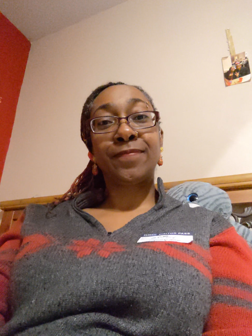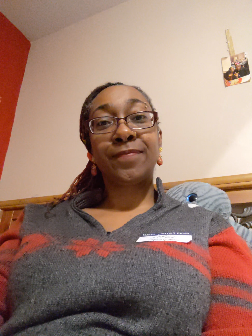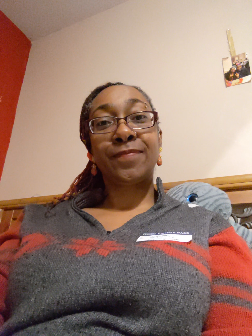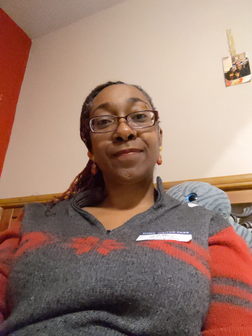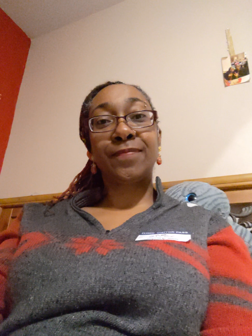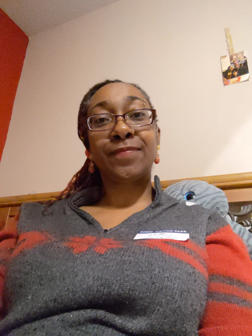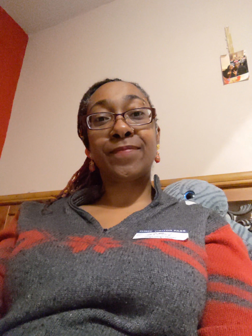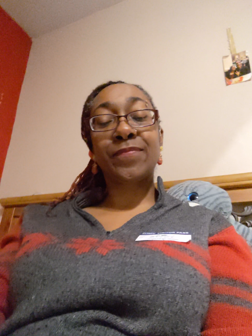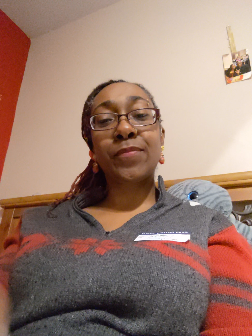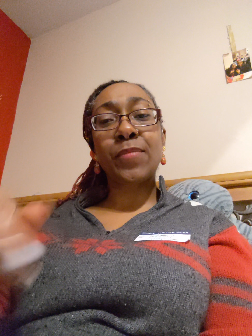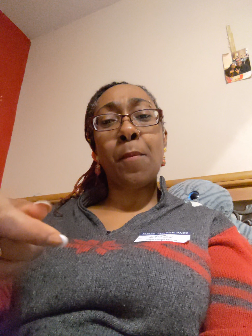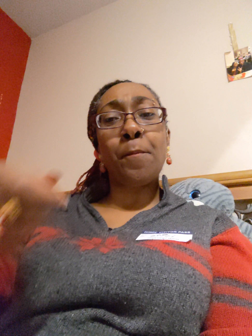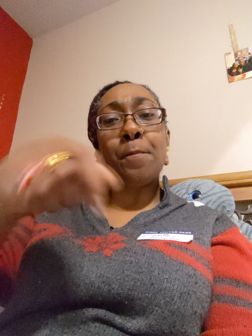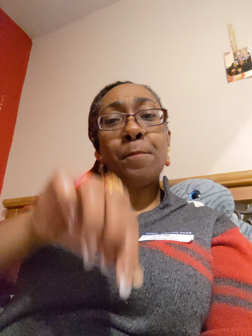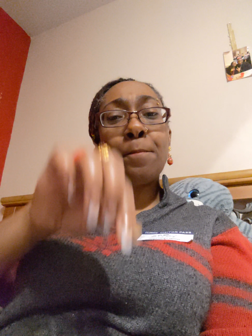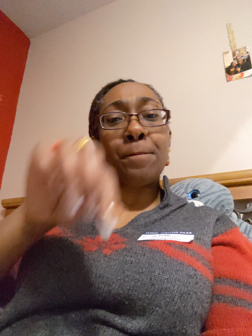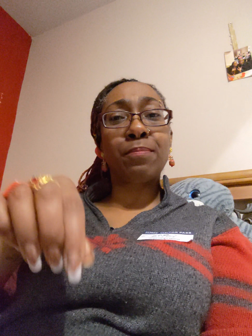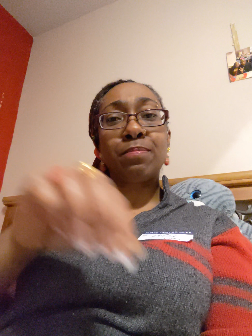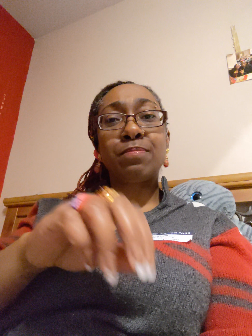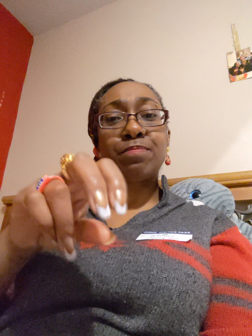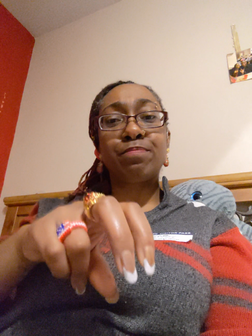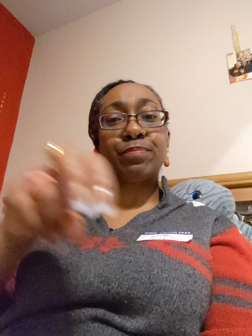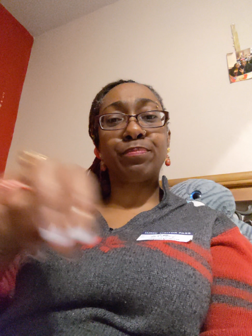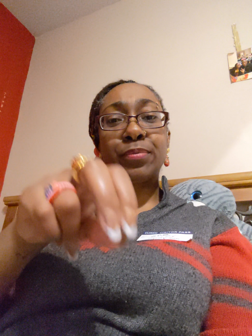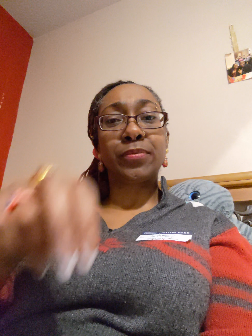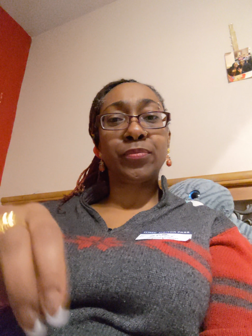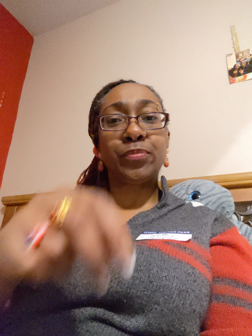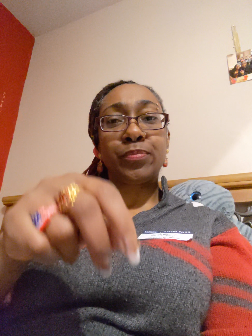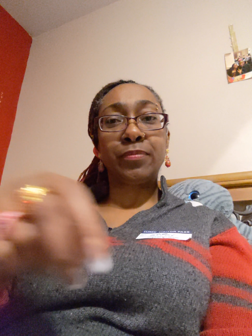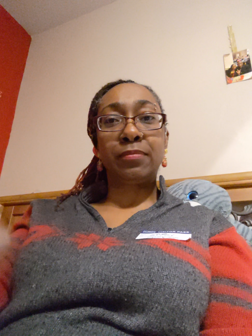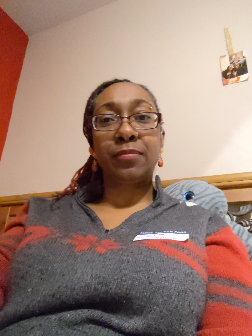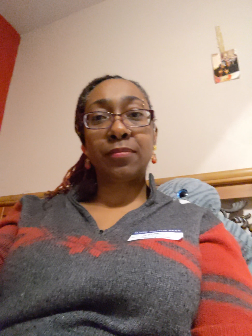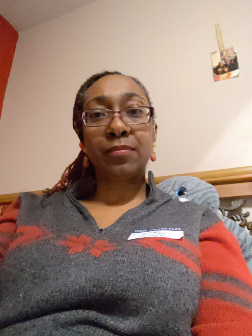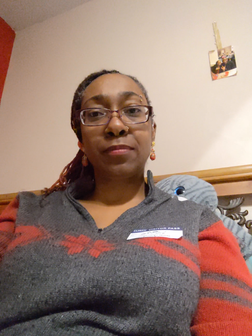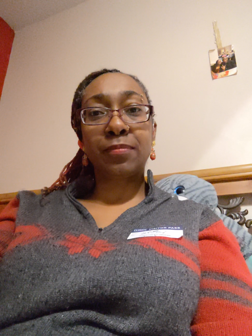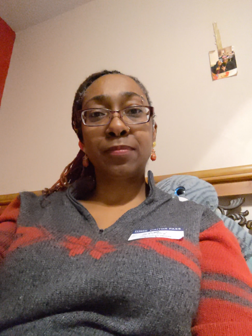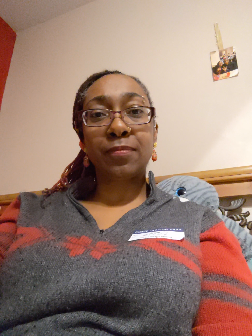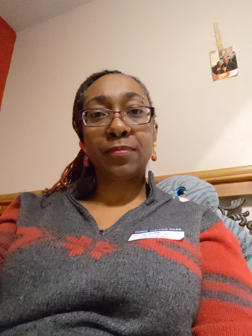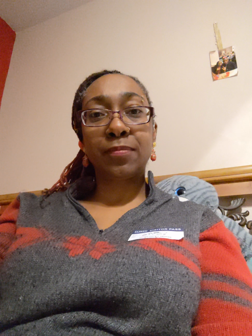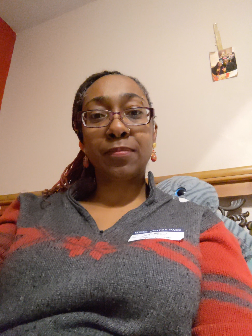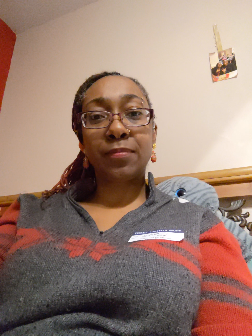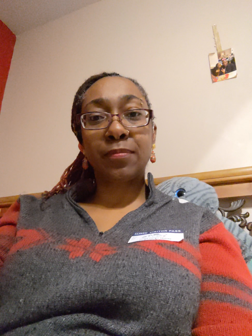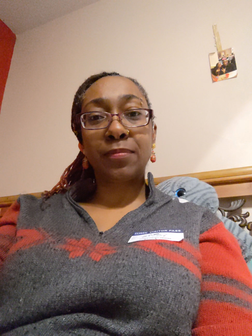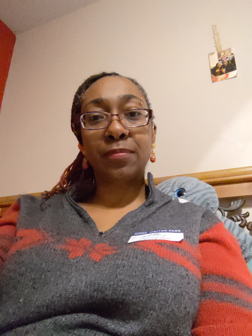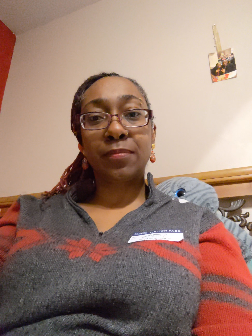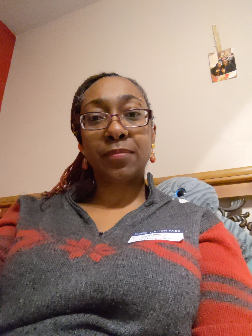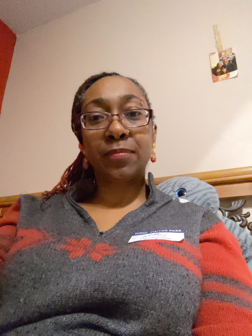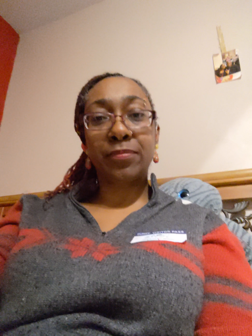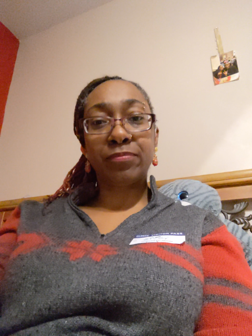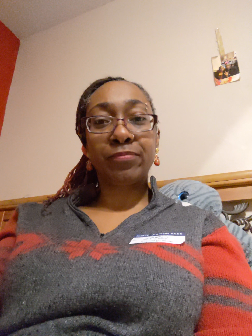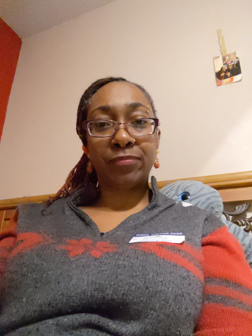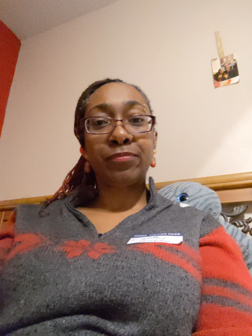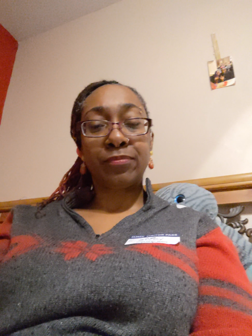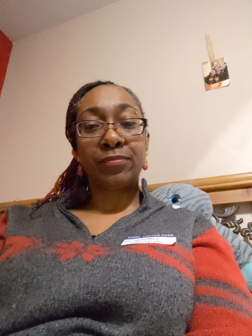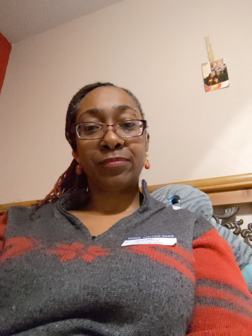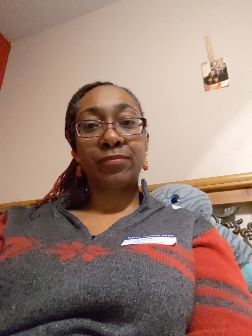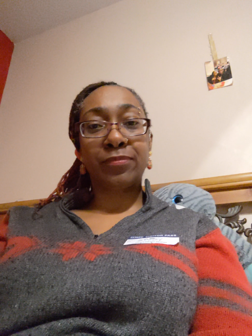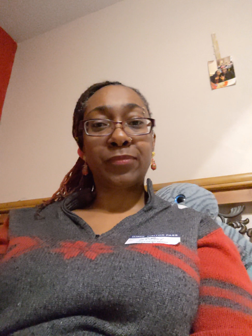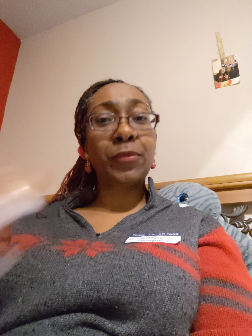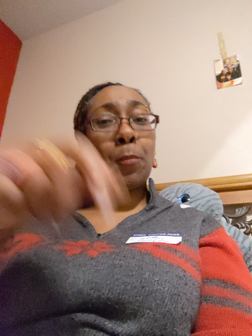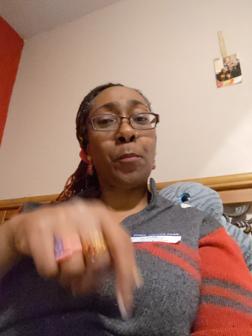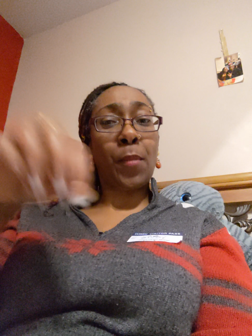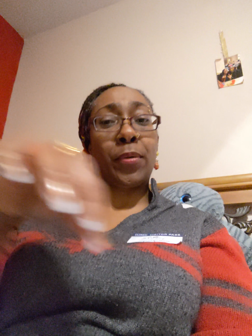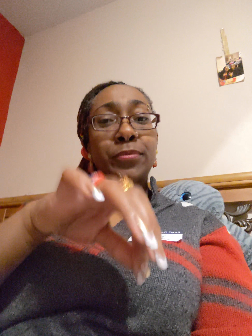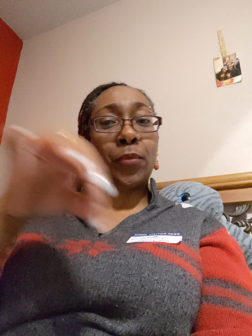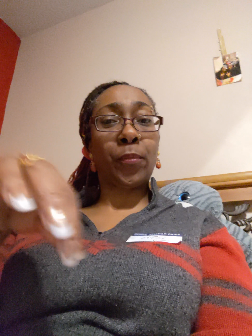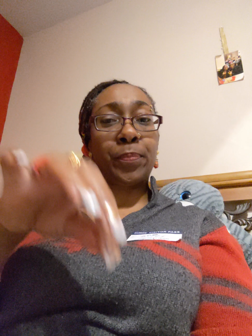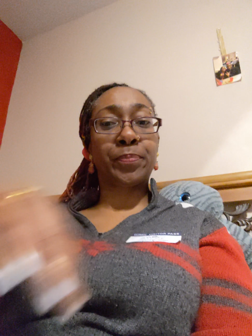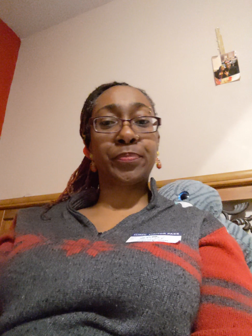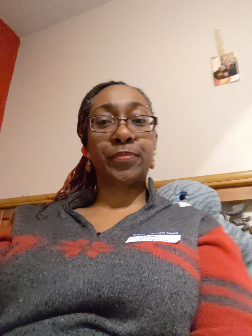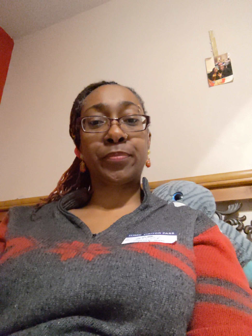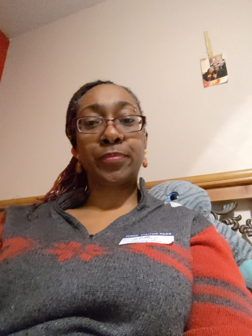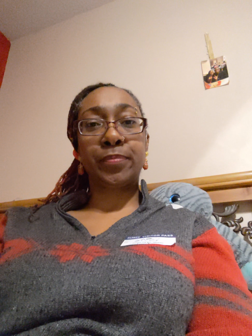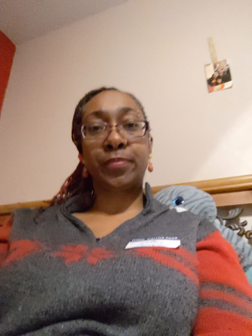puzzle